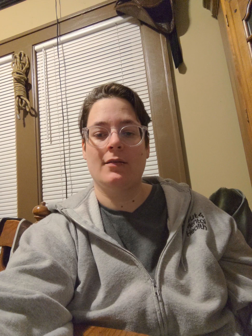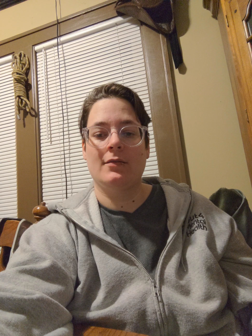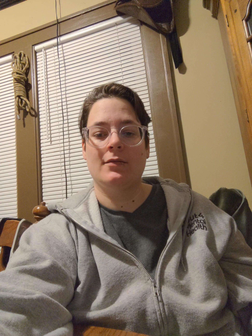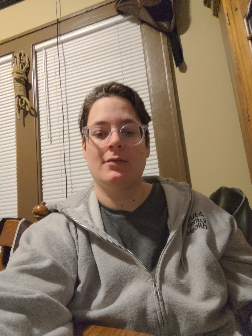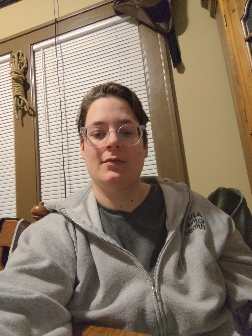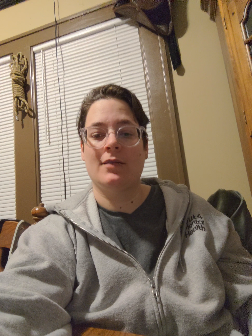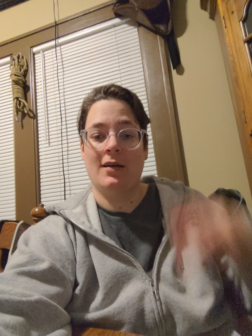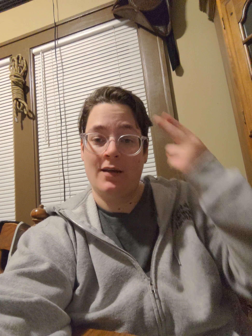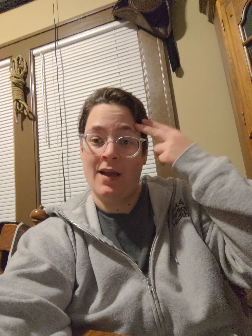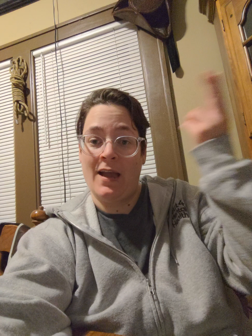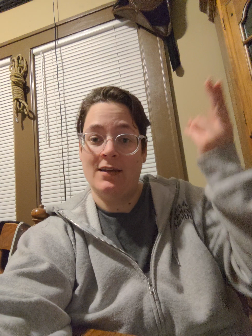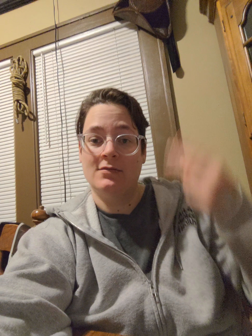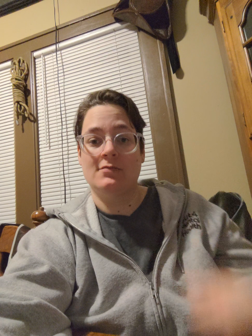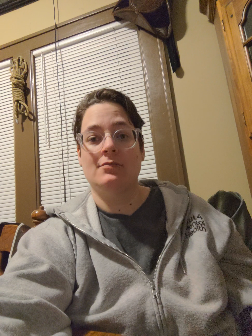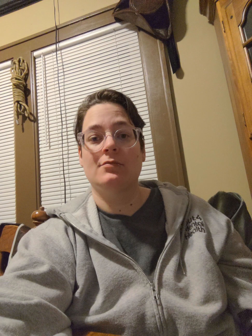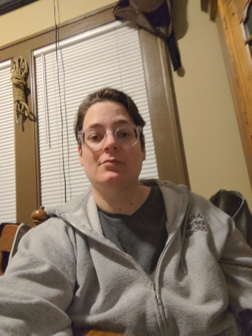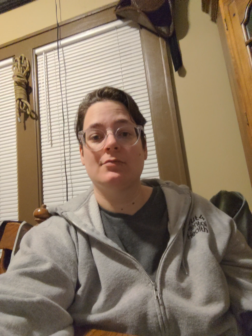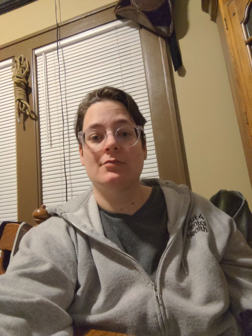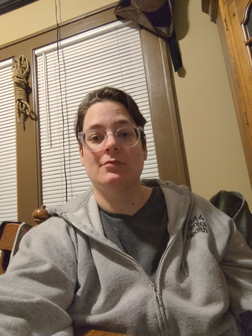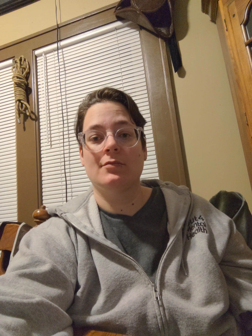high